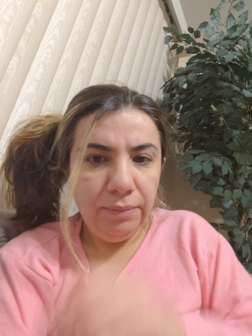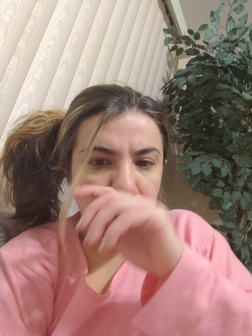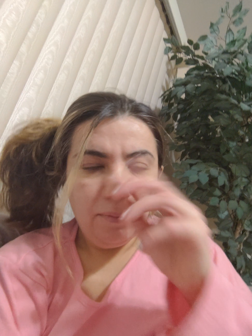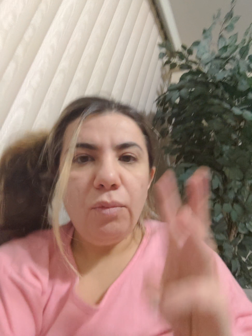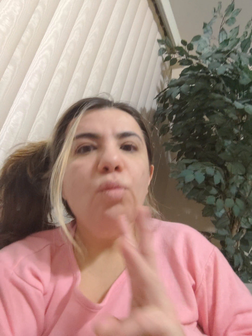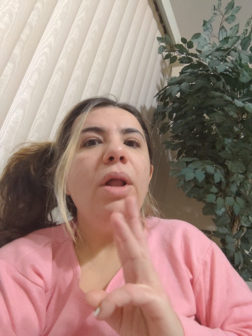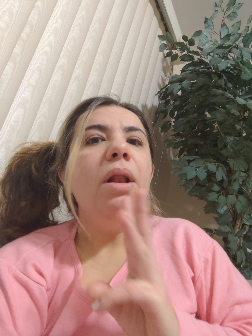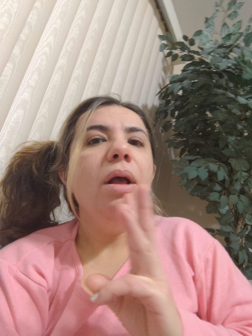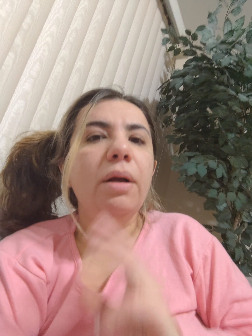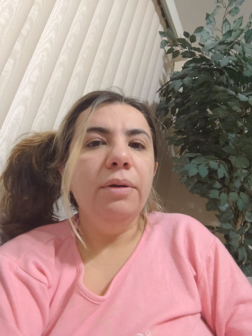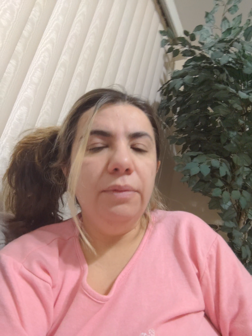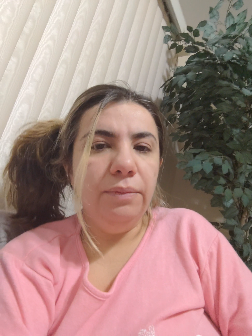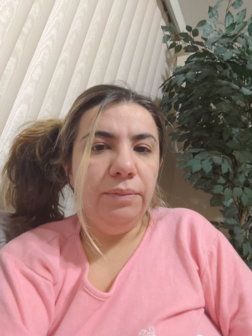water